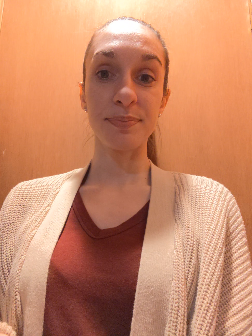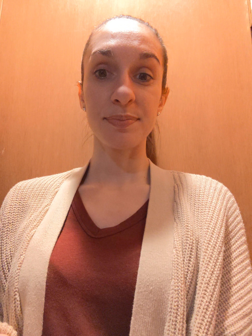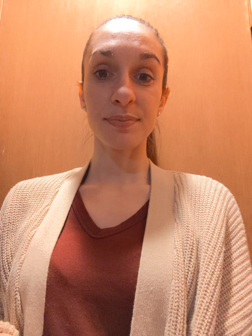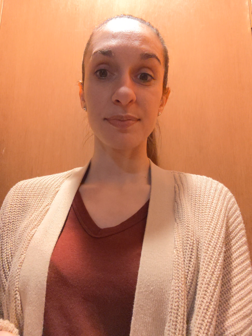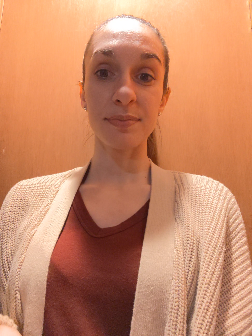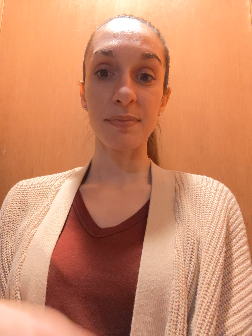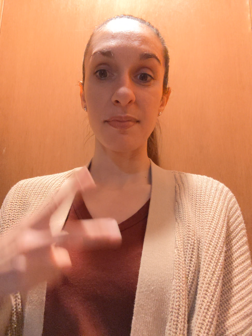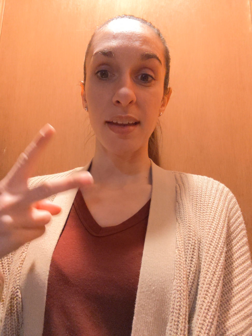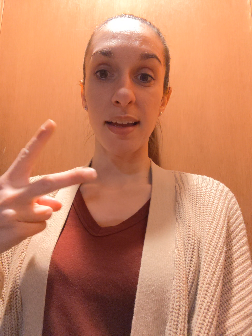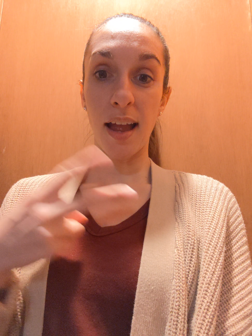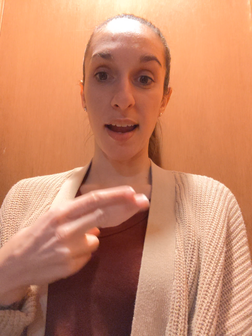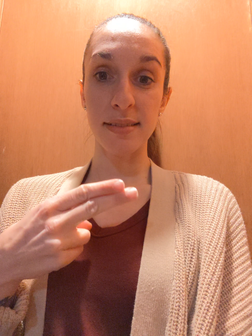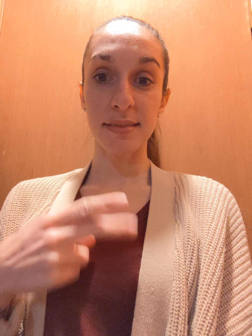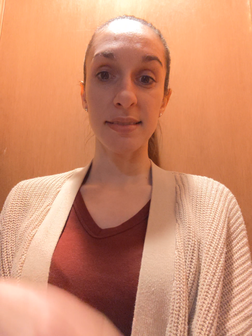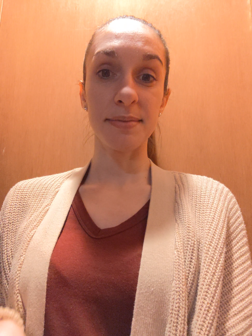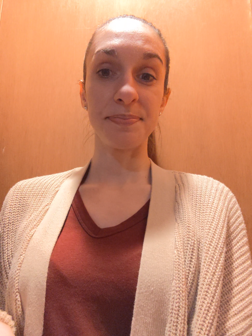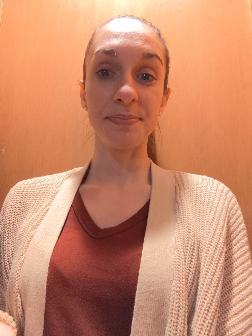cut